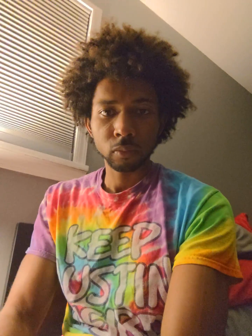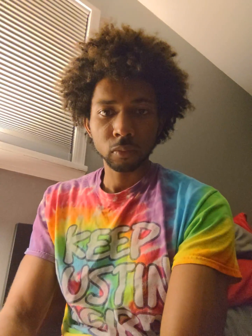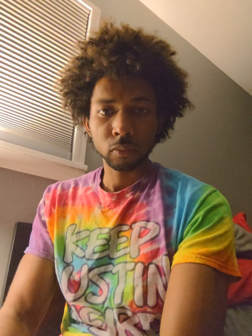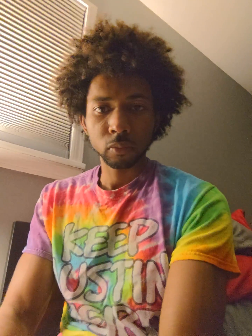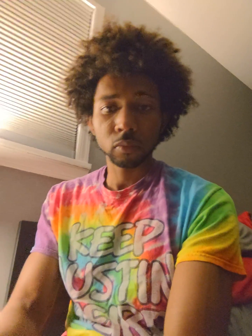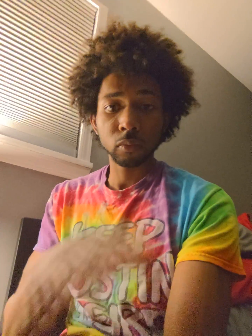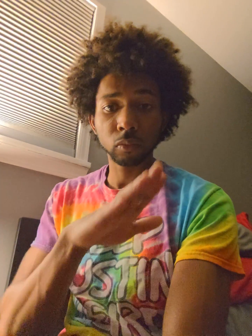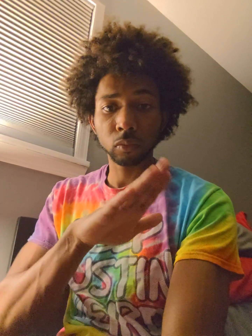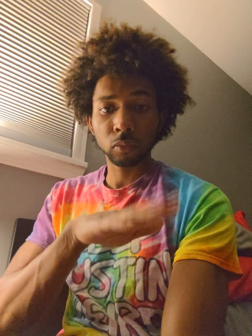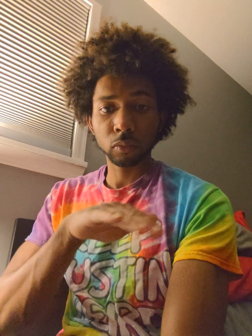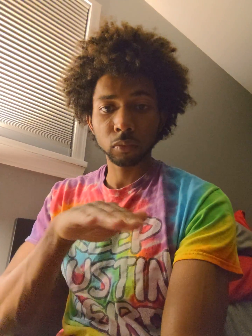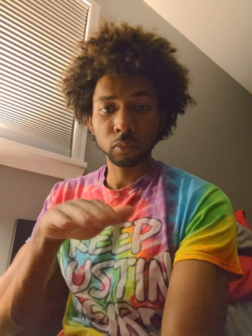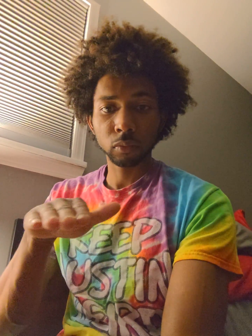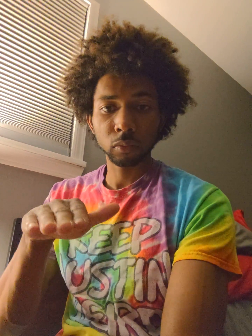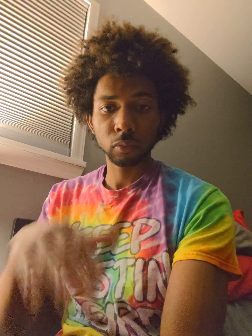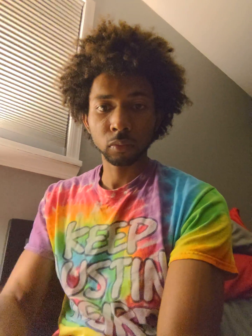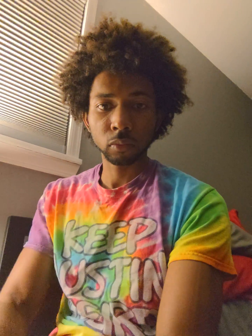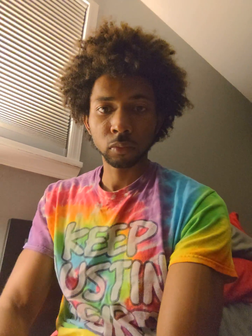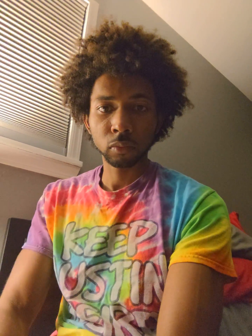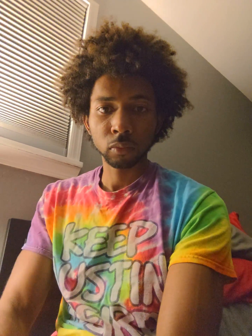children